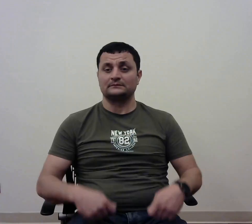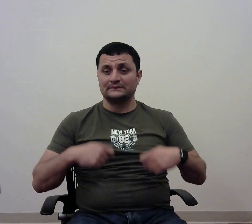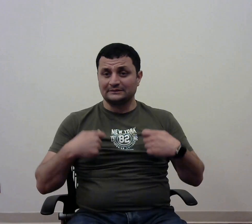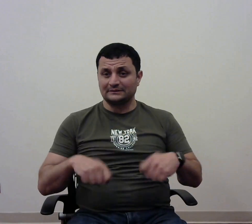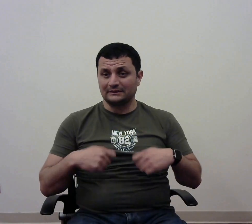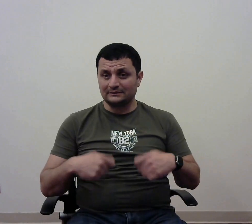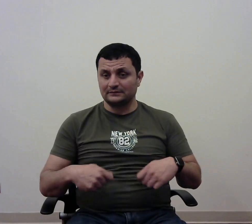satıcı